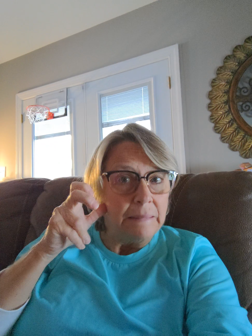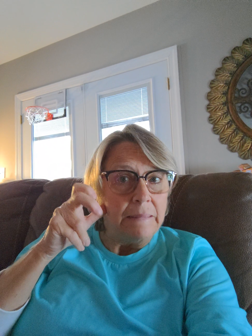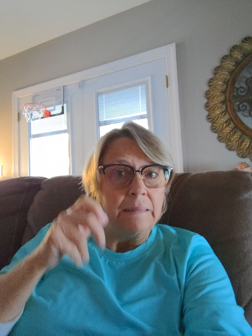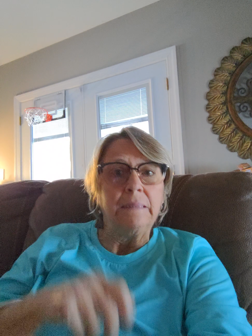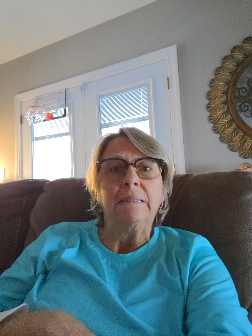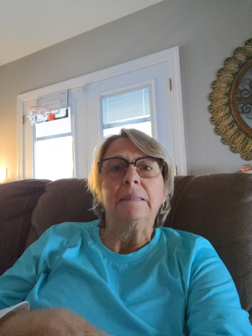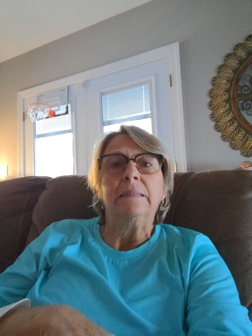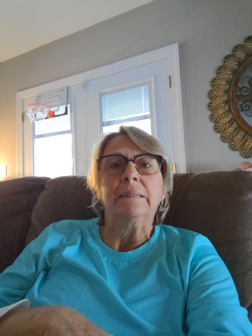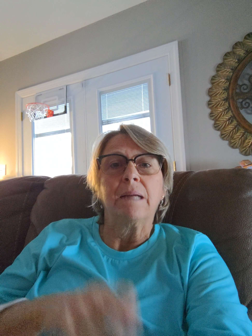listen